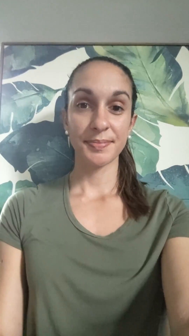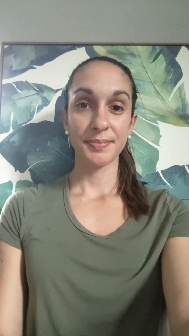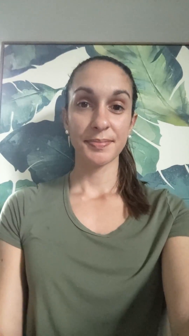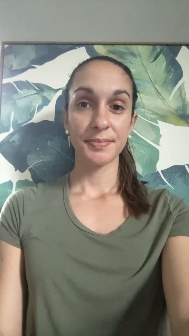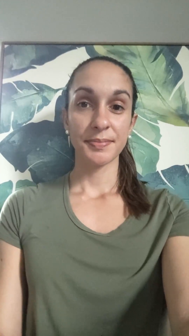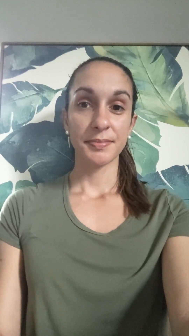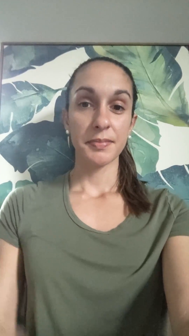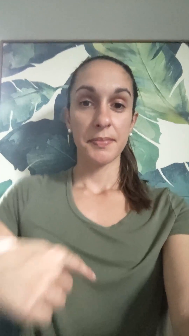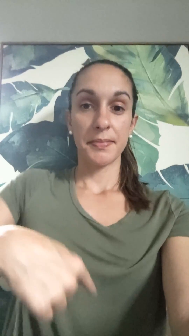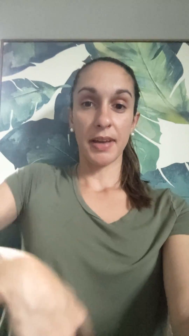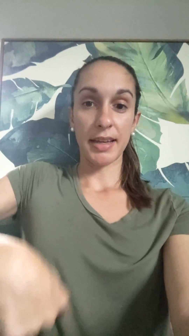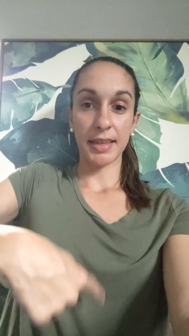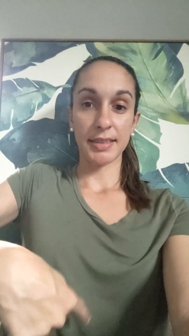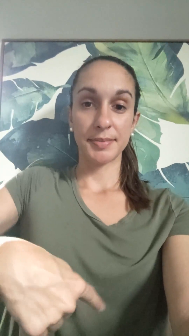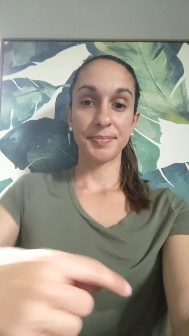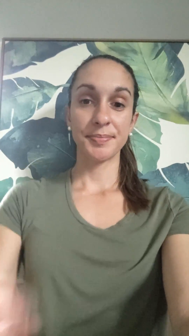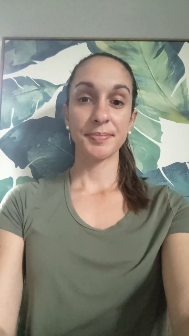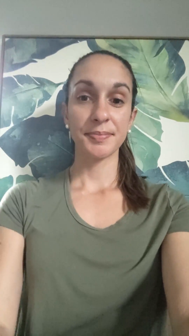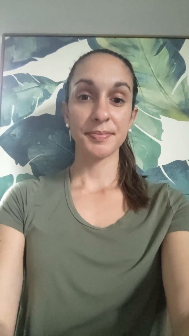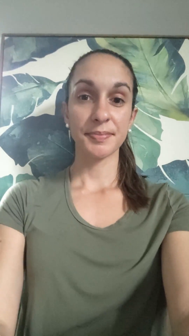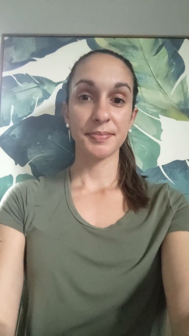belly button